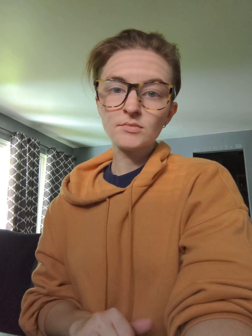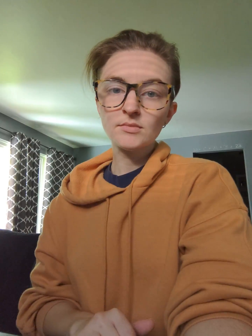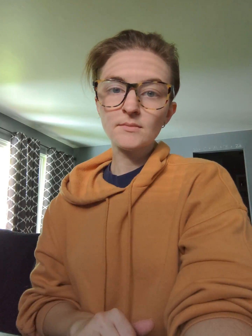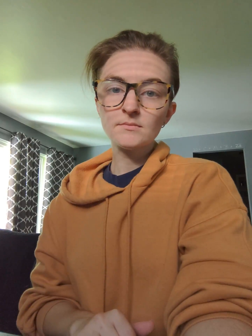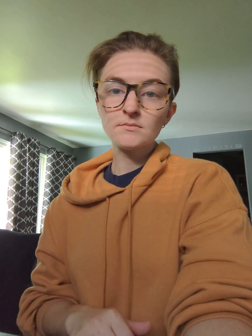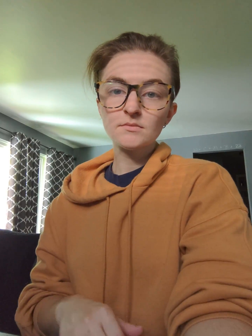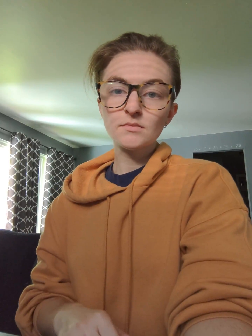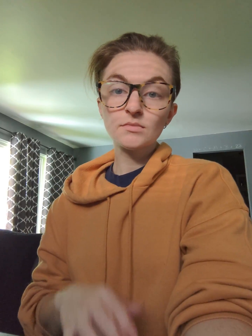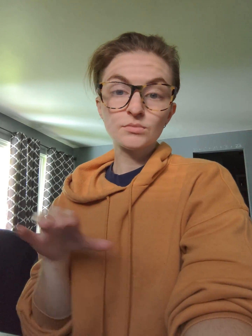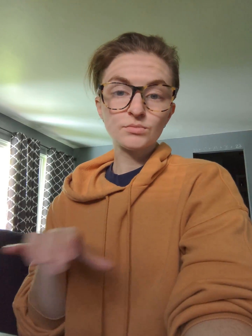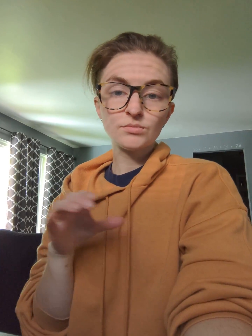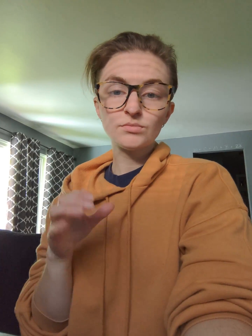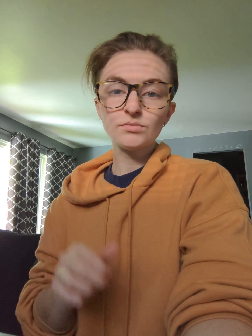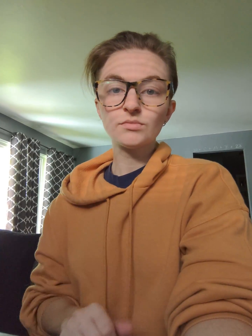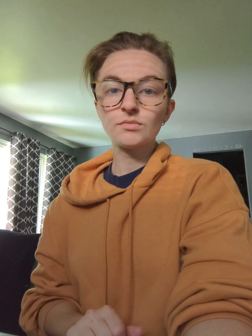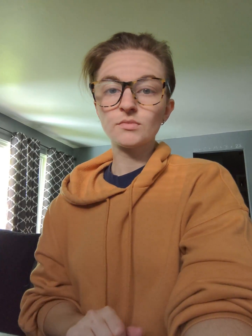does